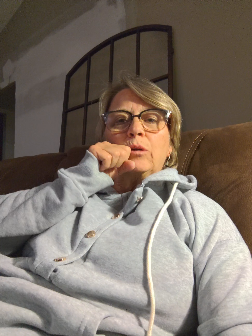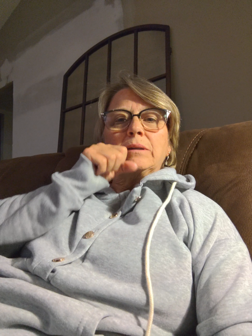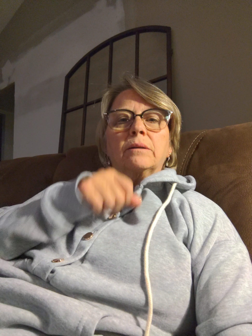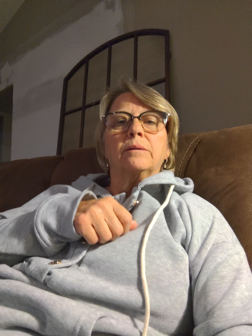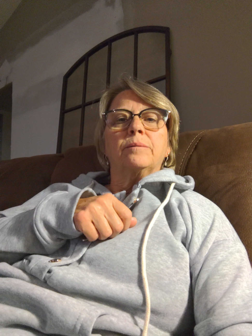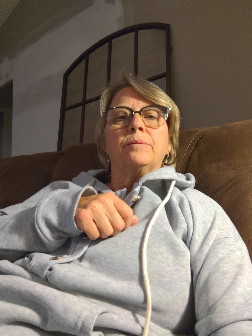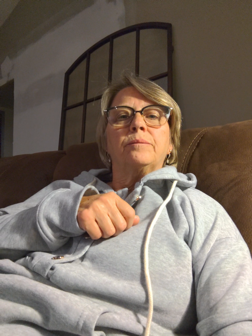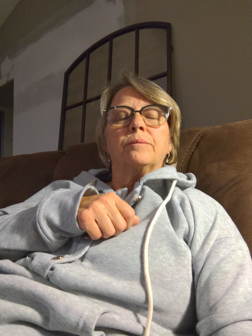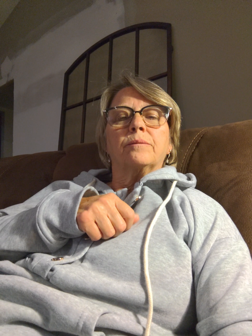carrot